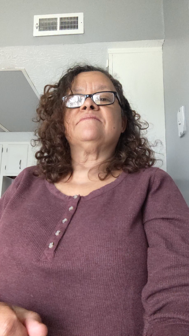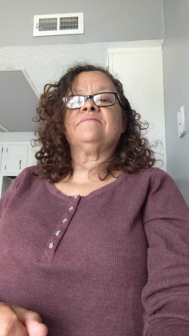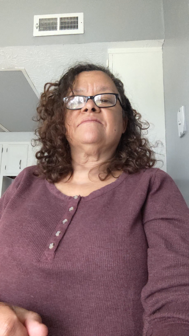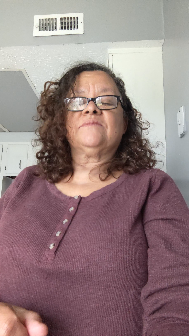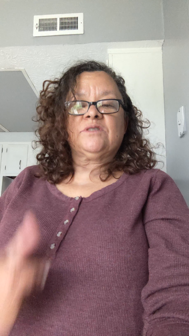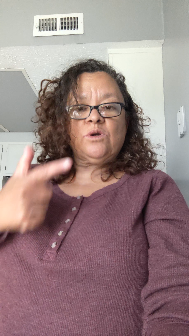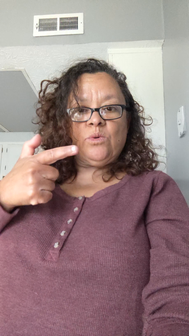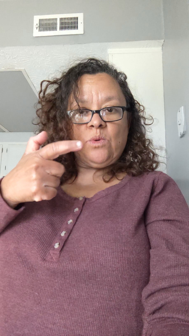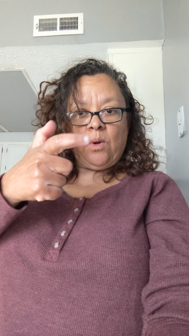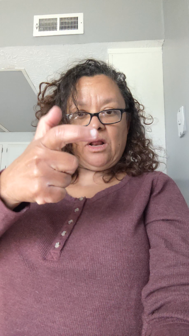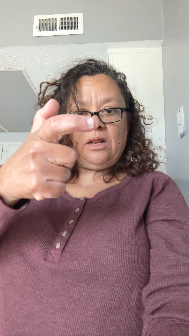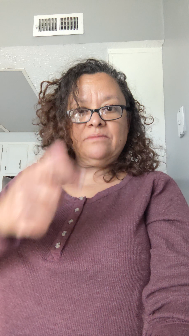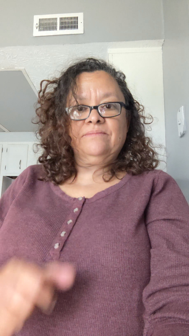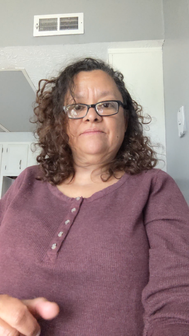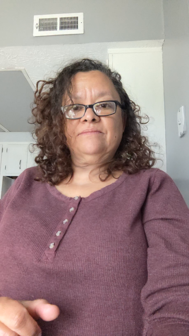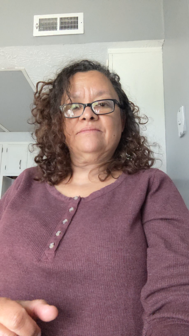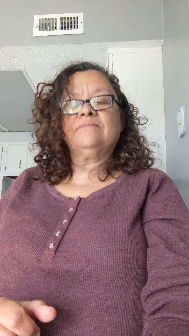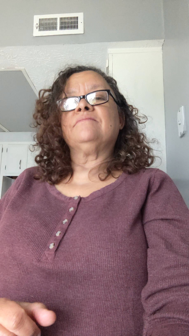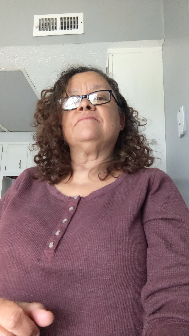run